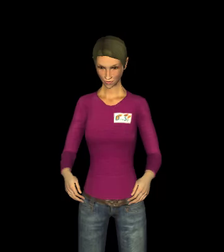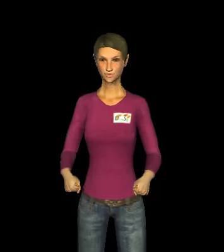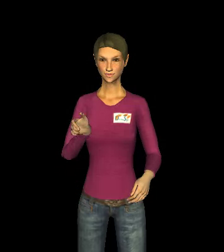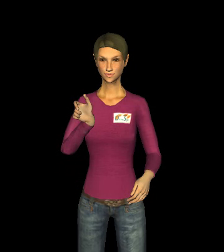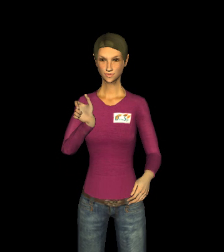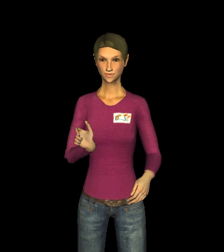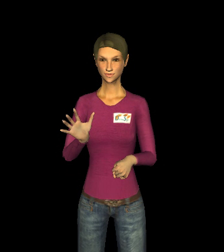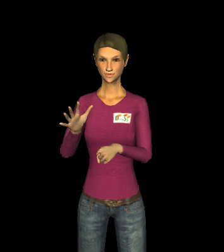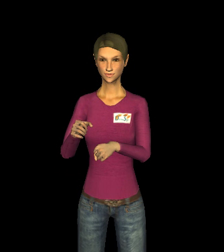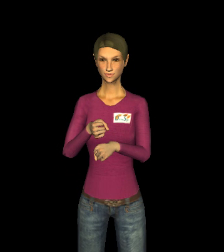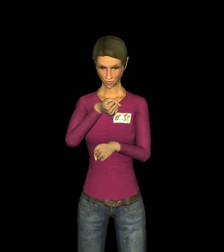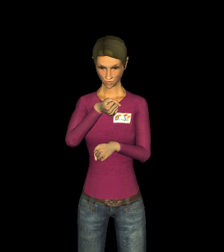فائز